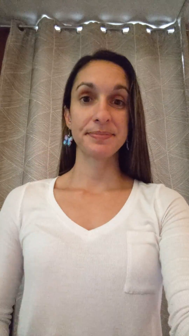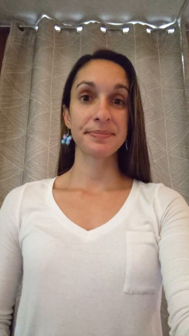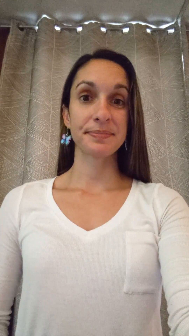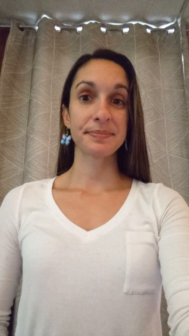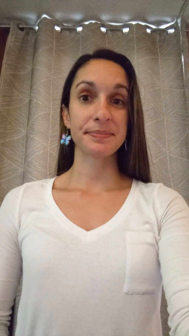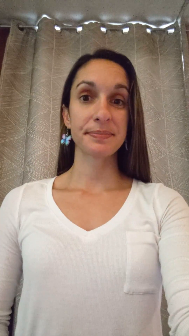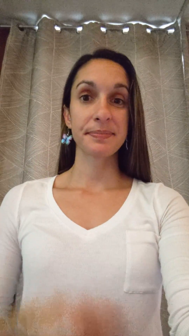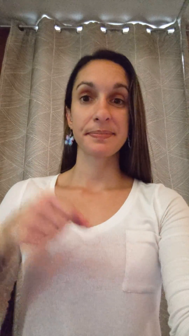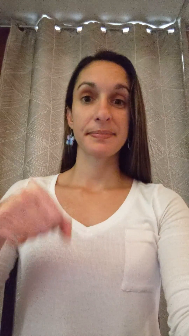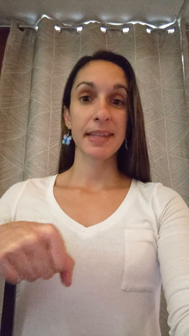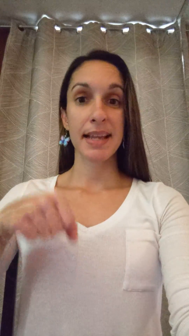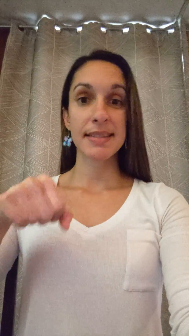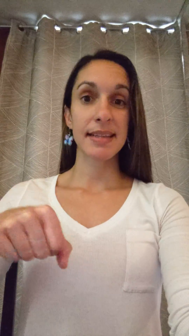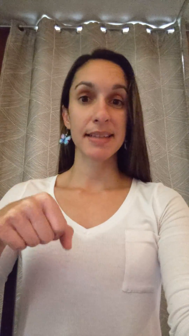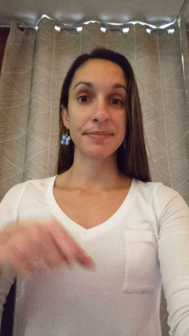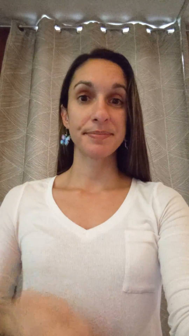bicycle